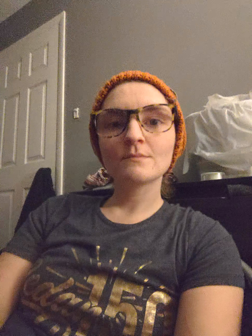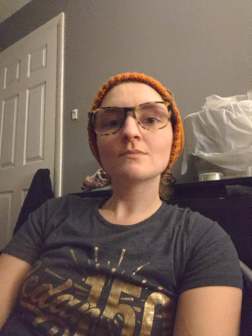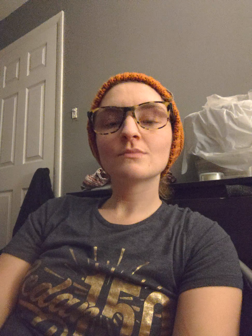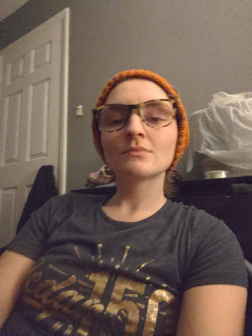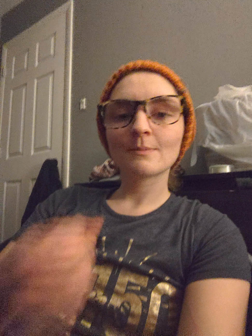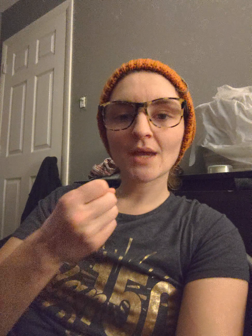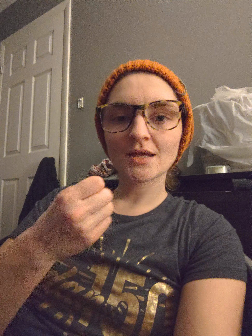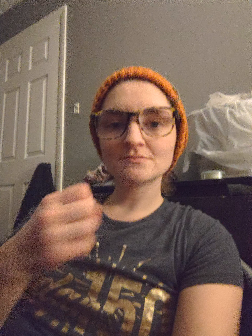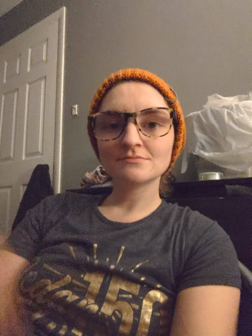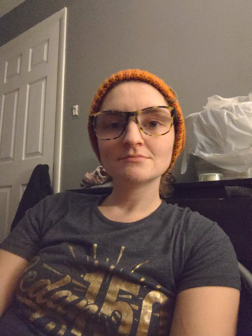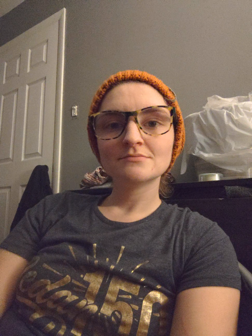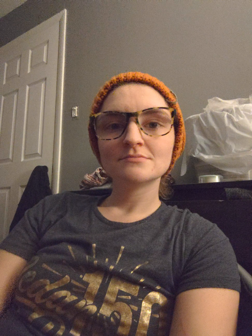milk